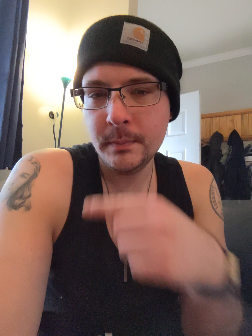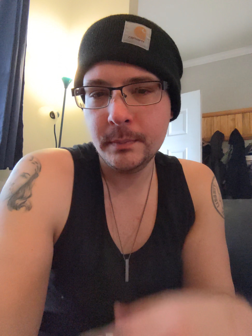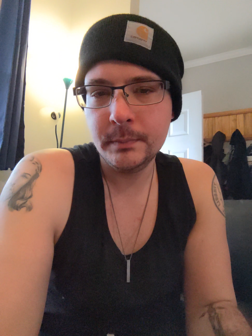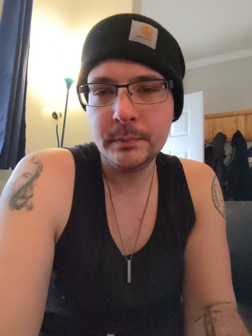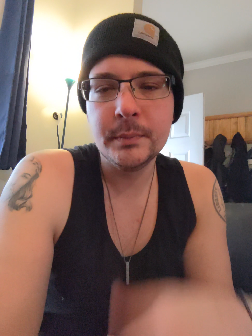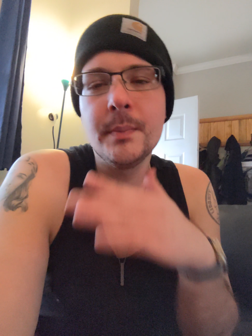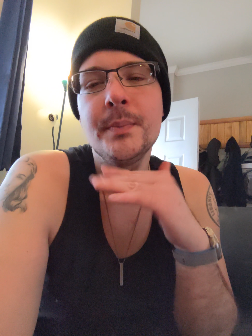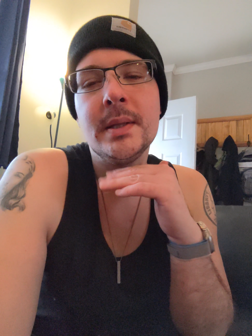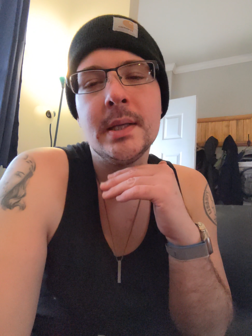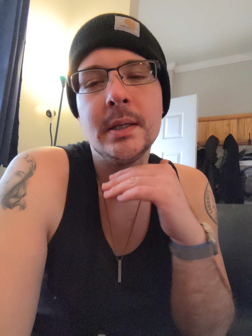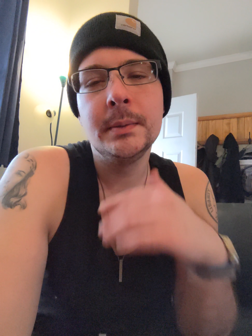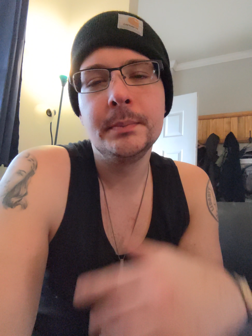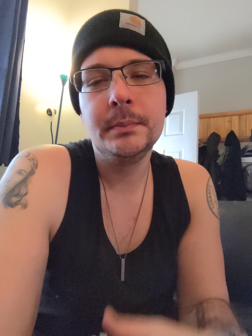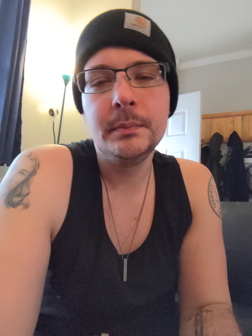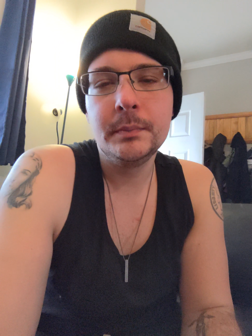pig